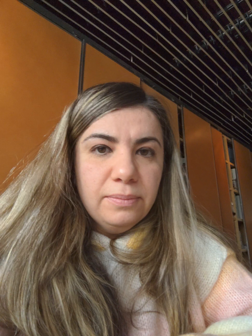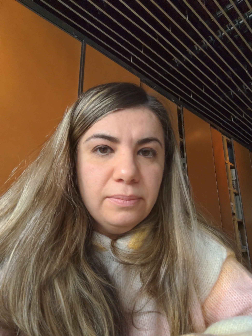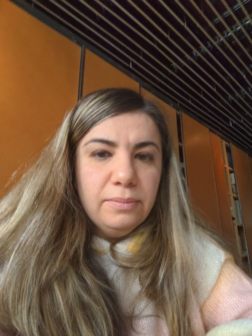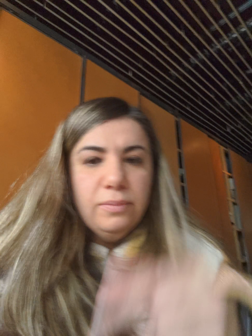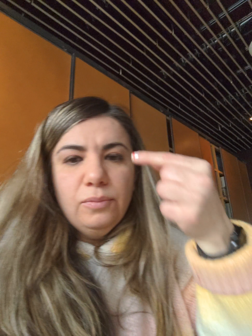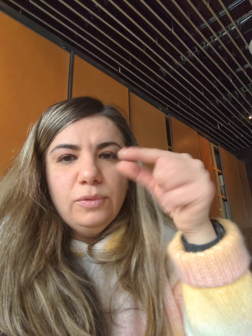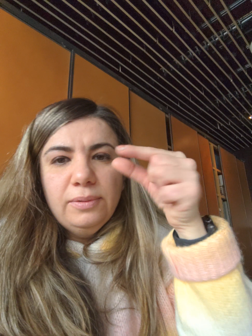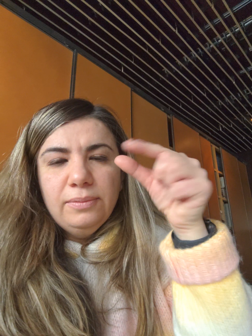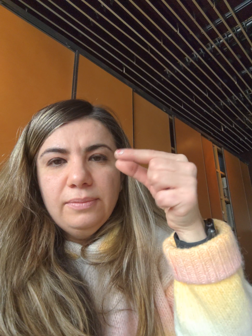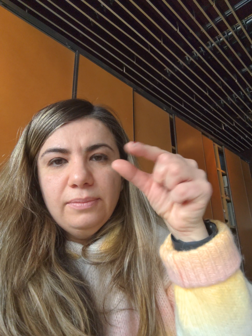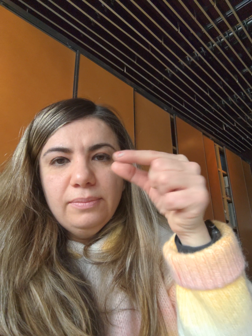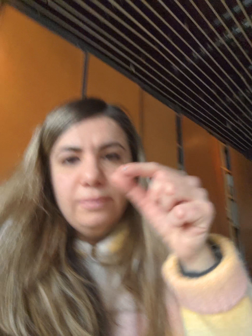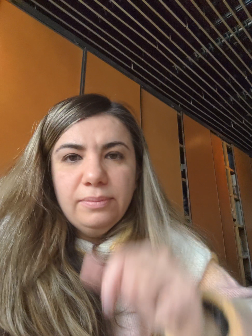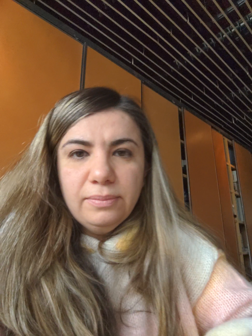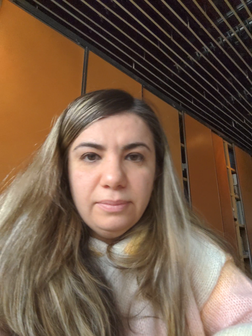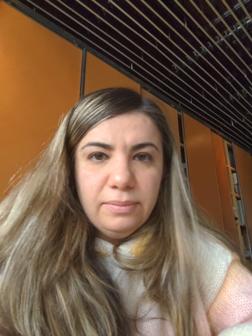green